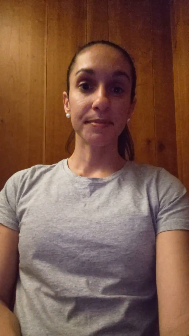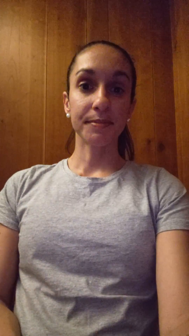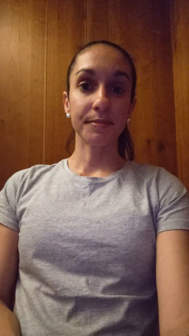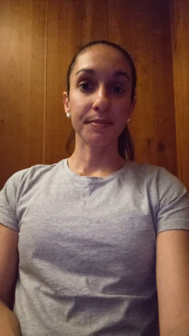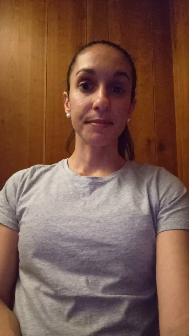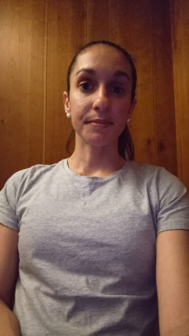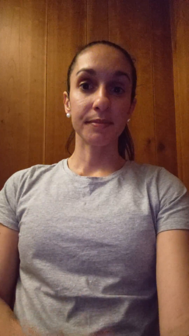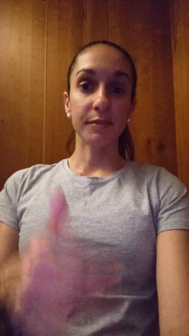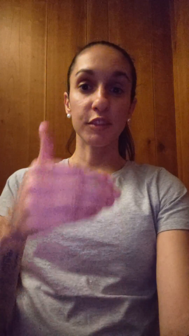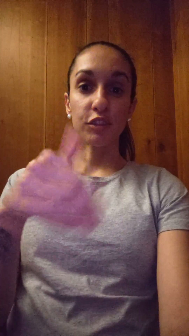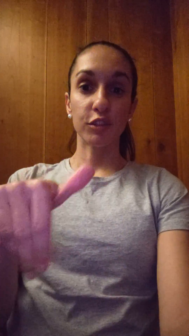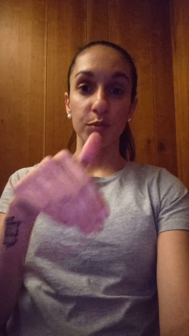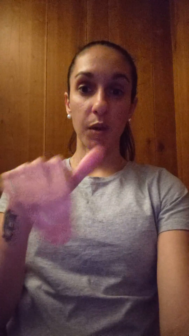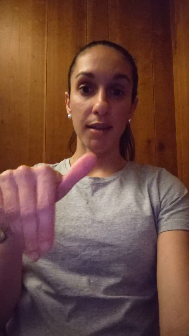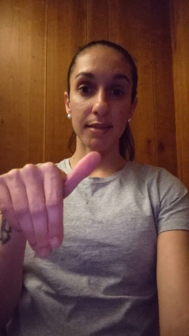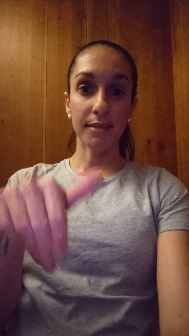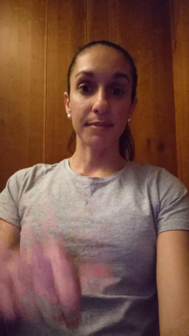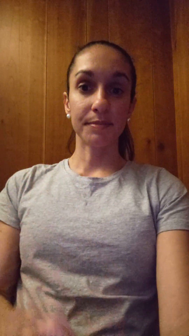shorts